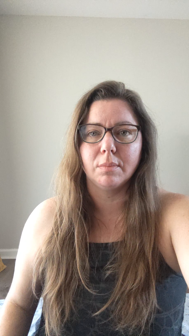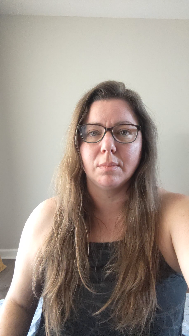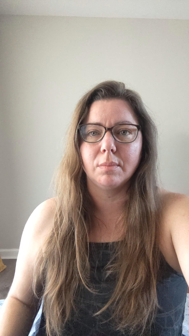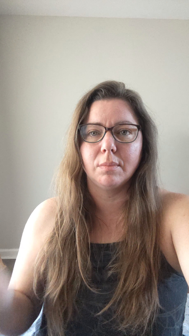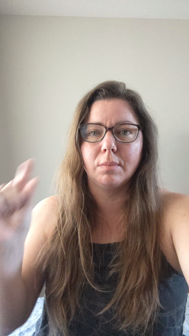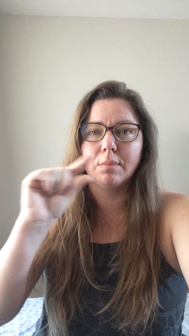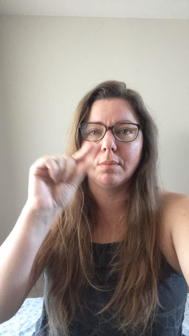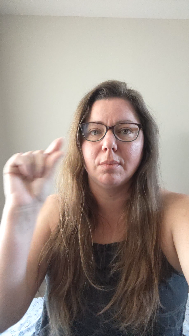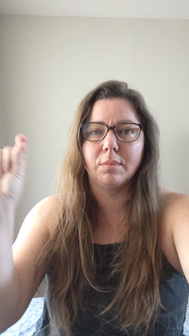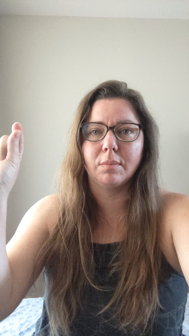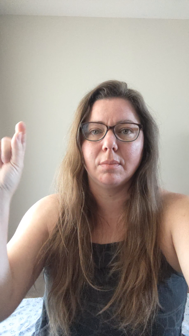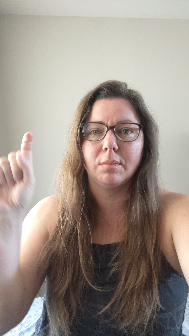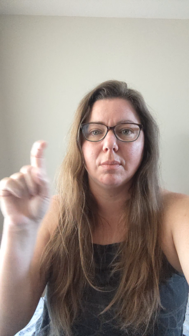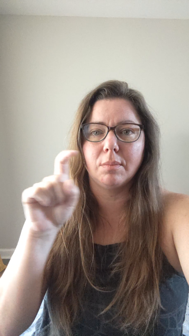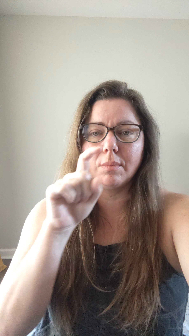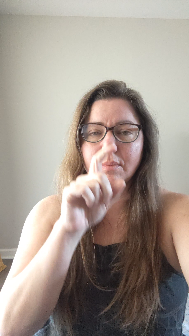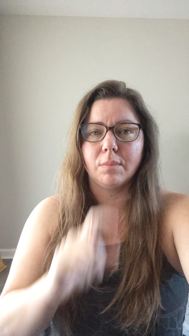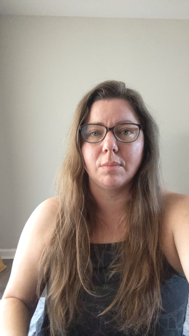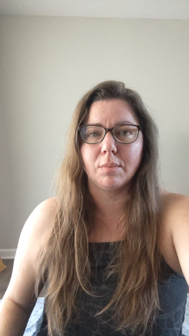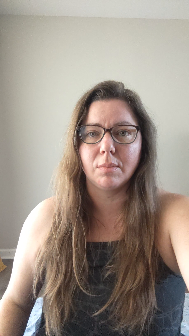peas